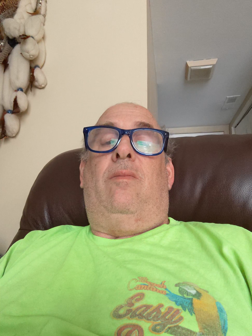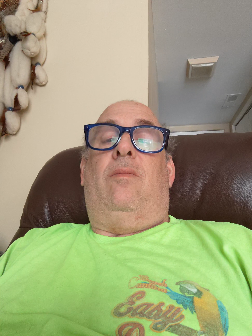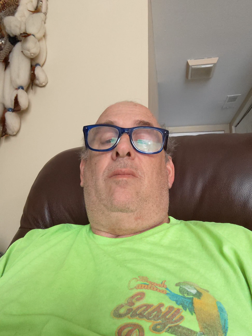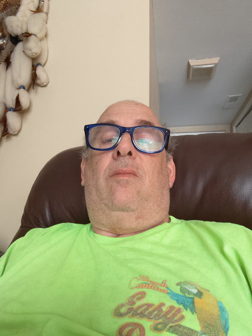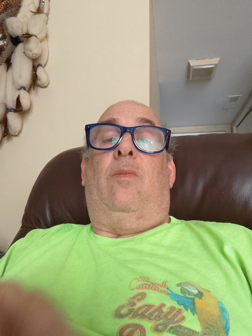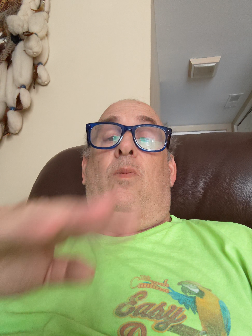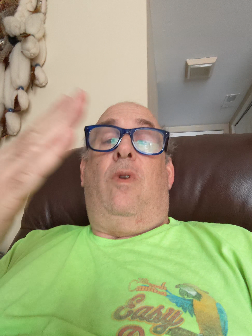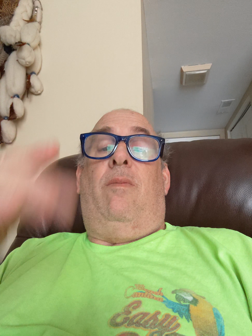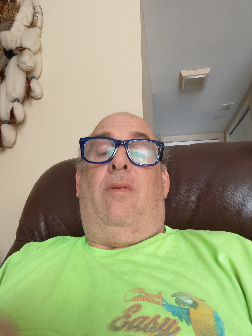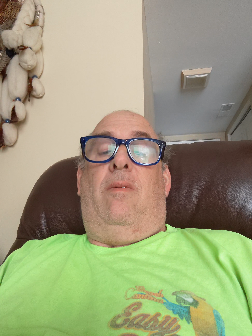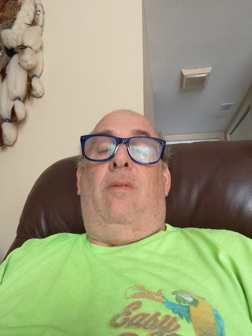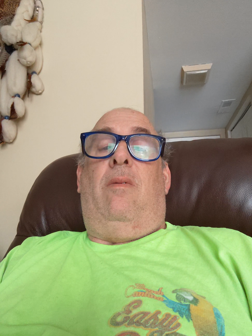open